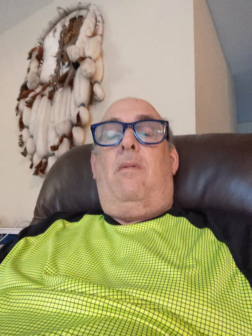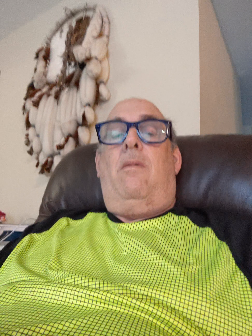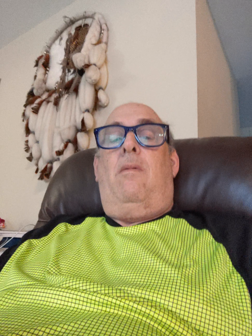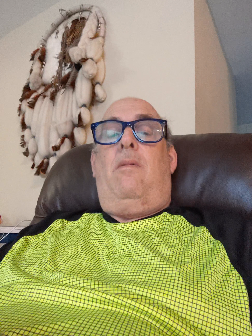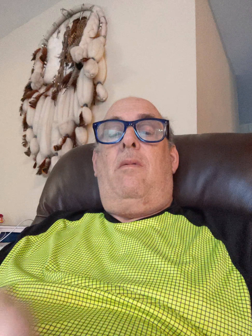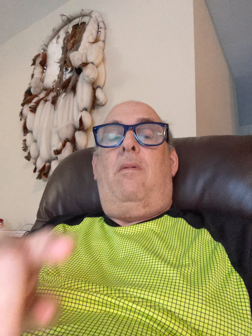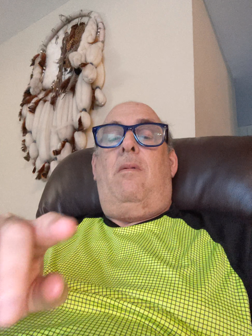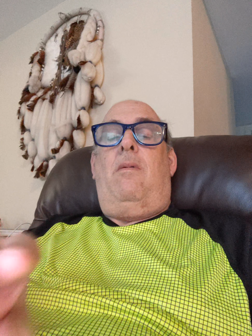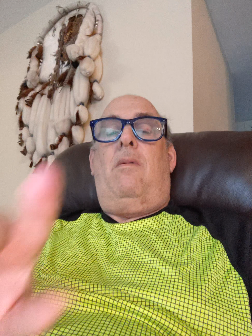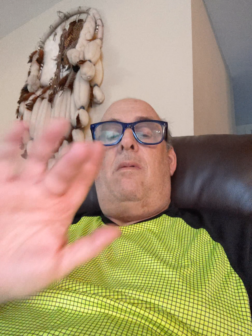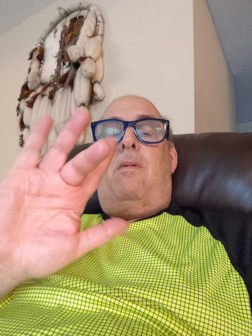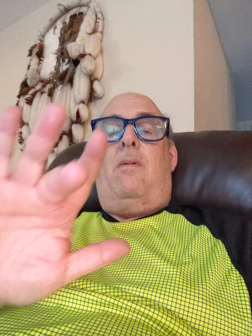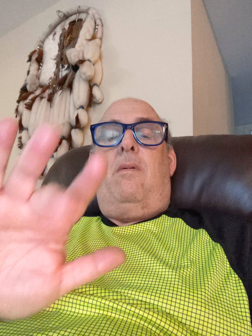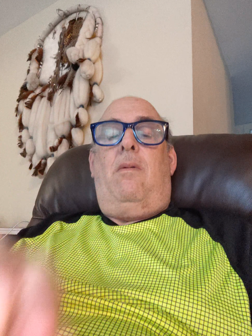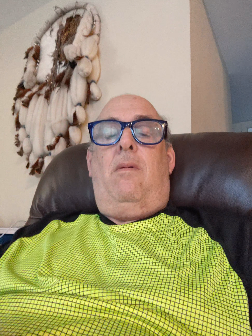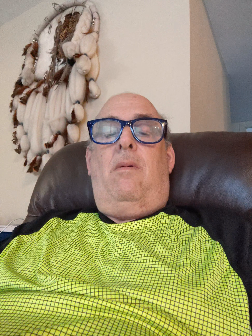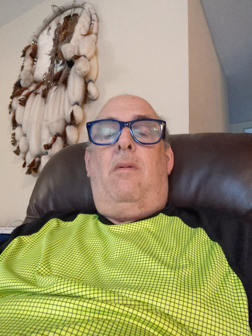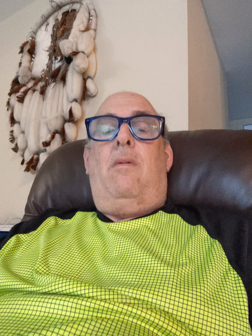touch